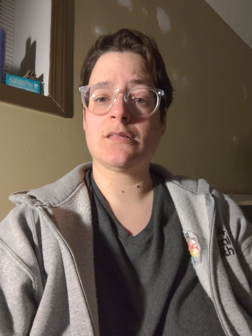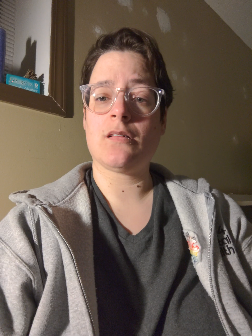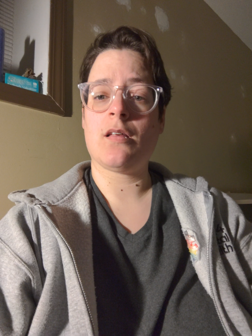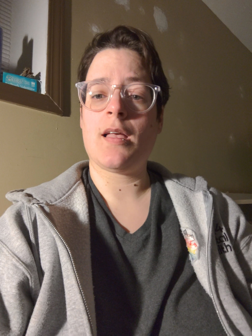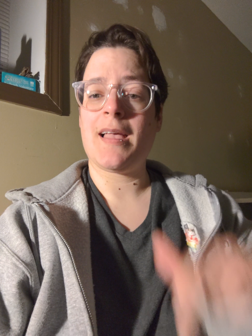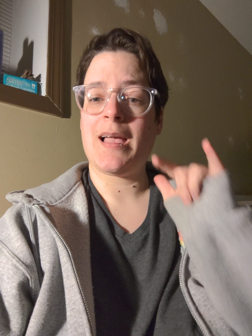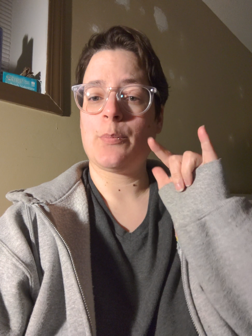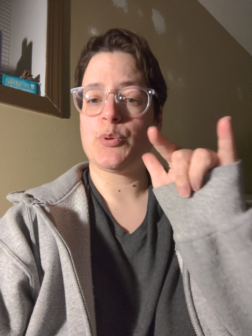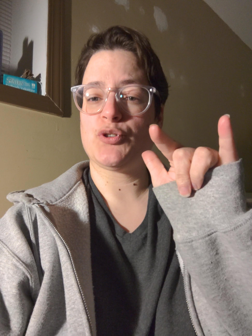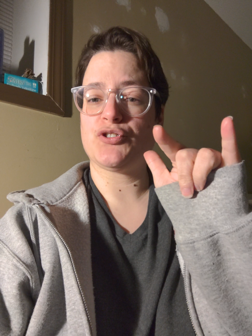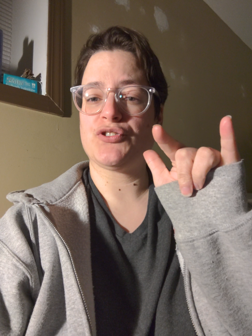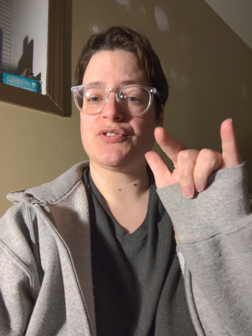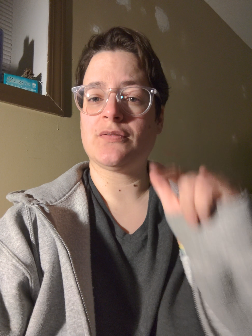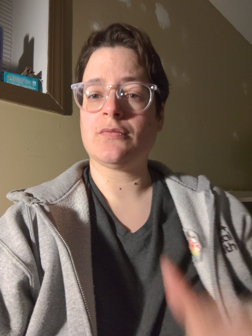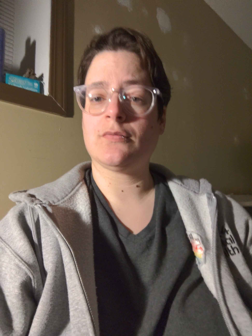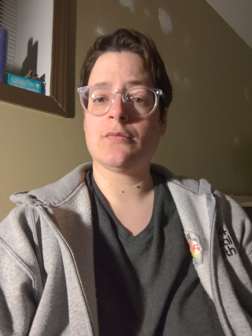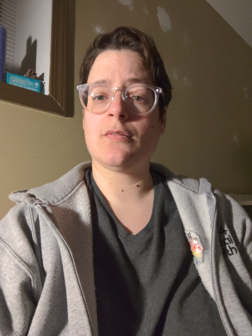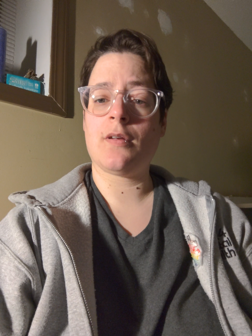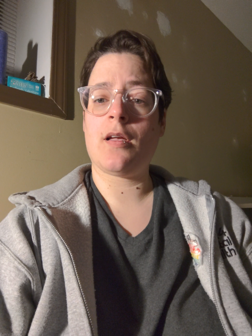airplane